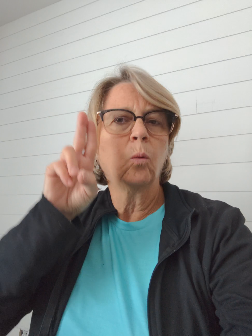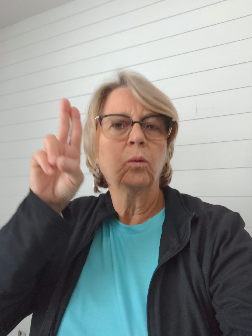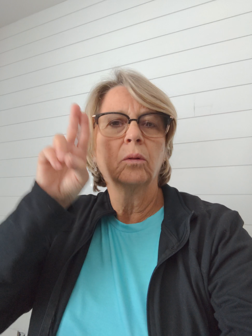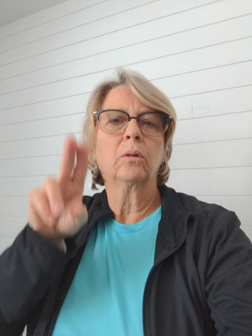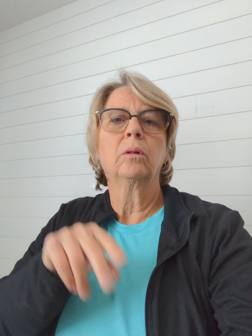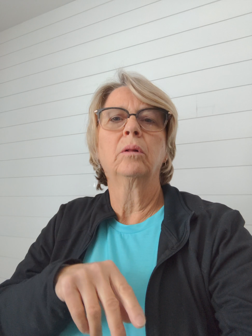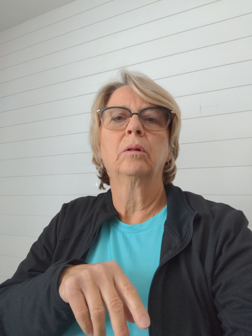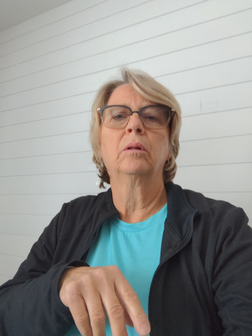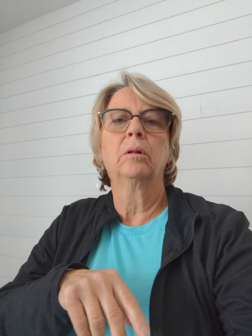uncle